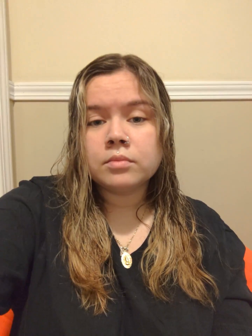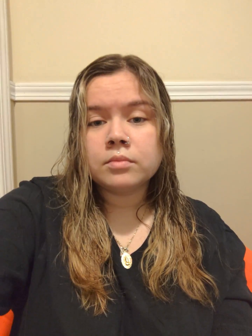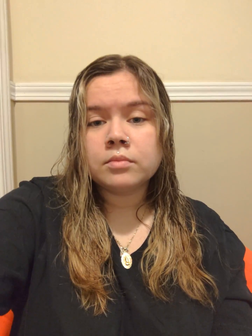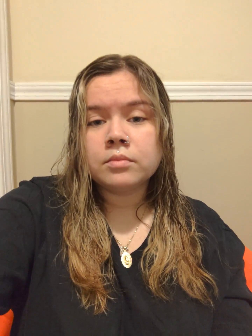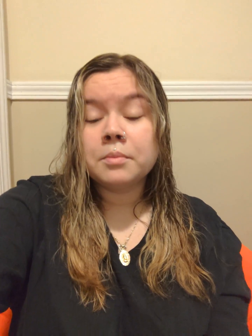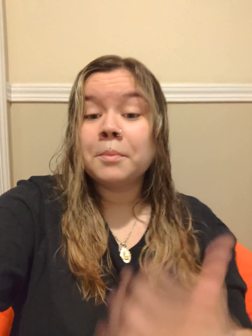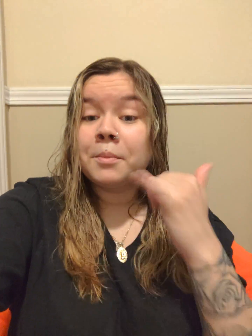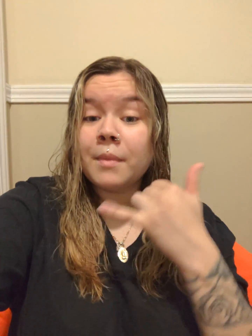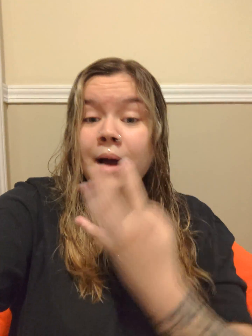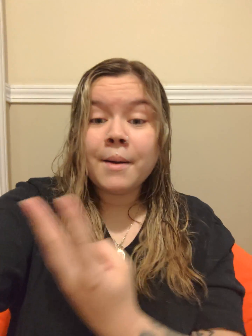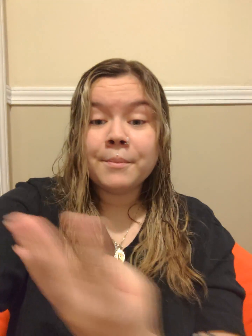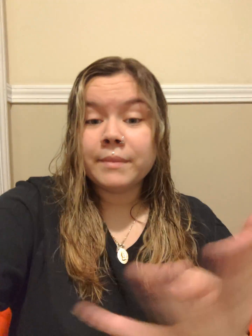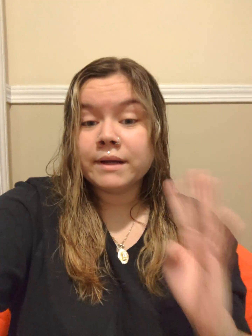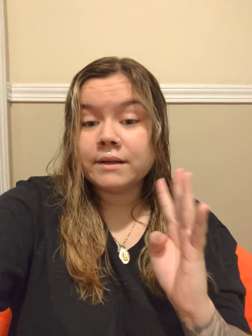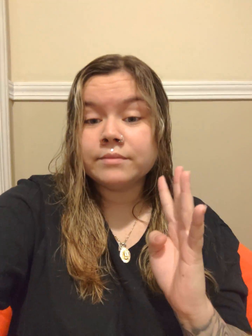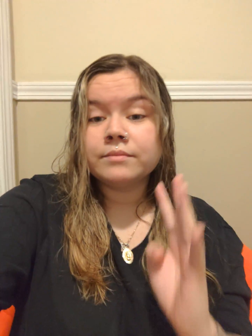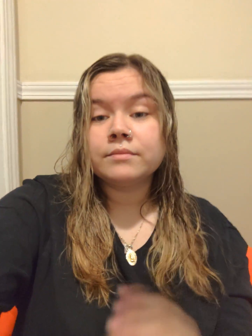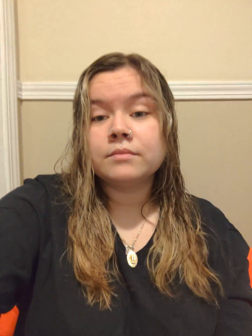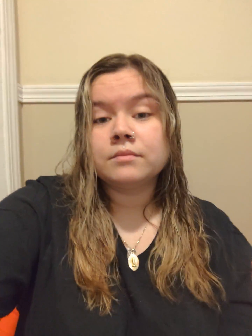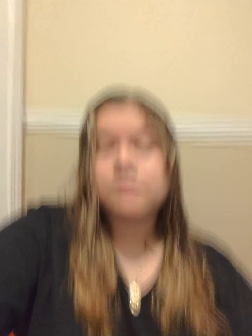playpen